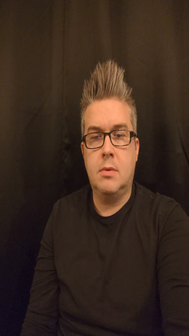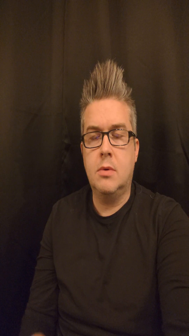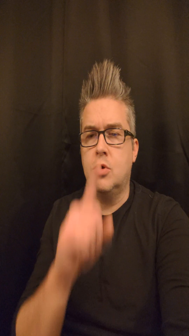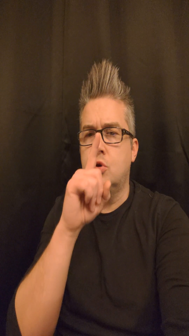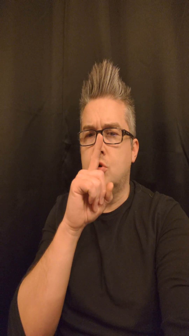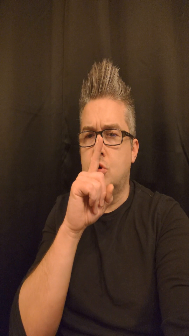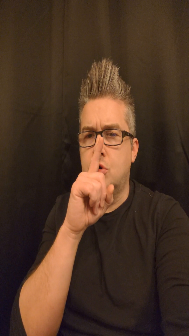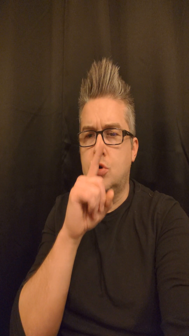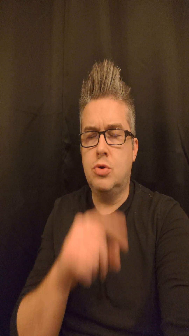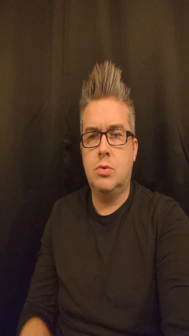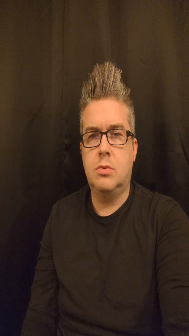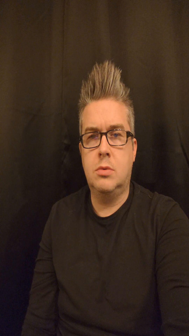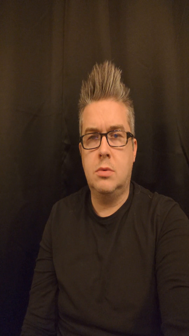shhh